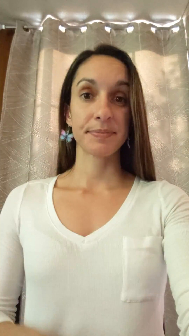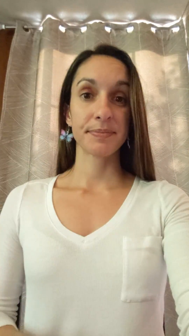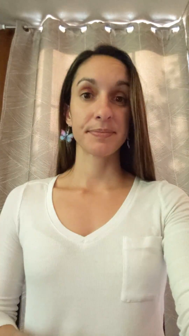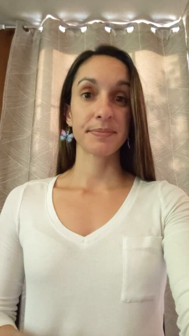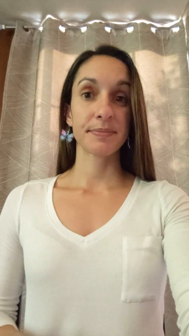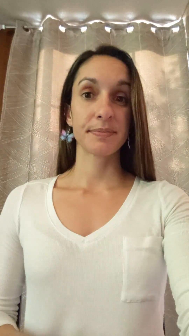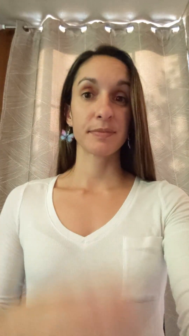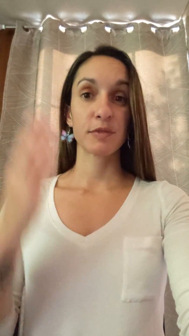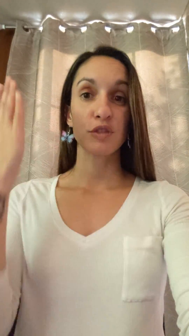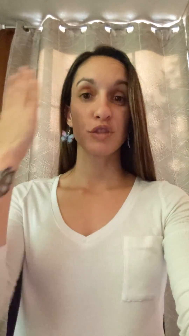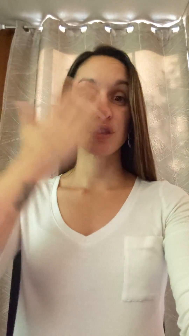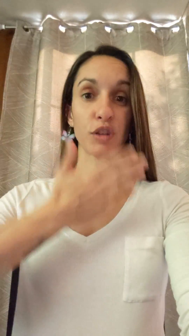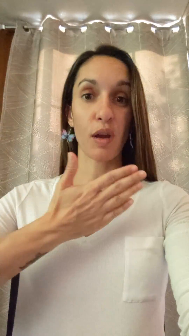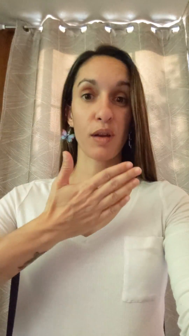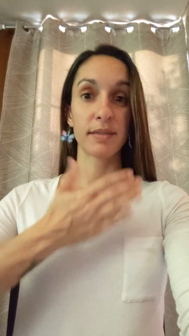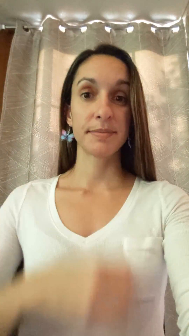dark